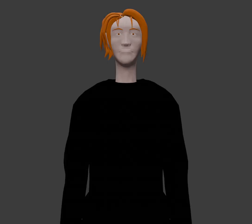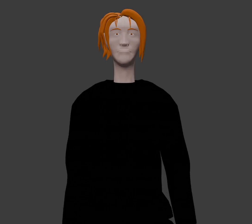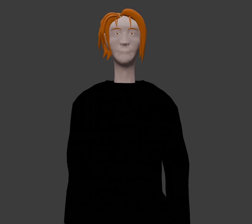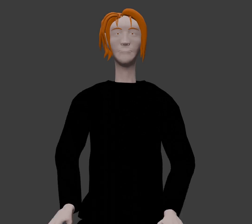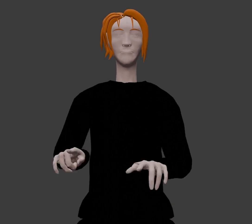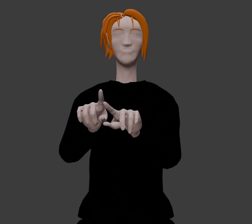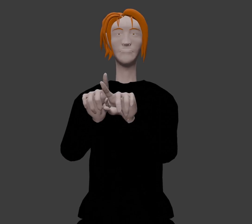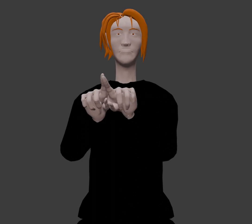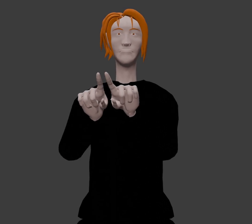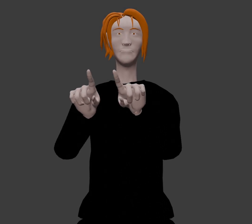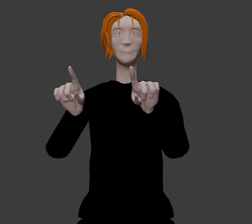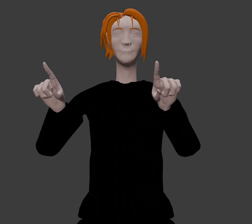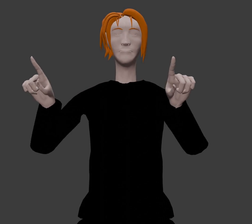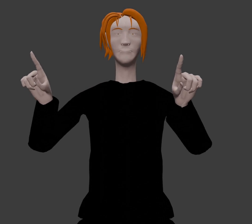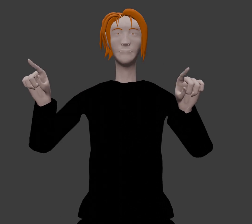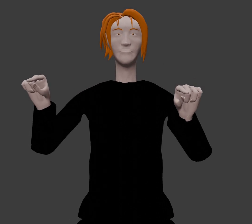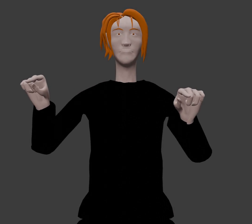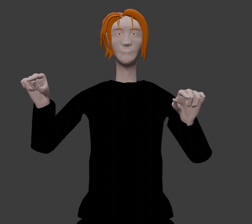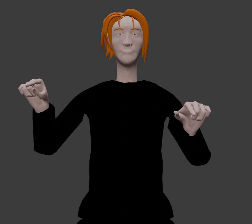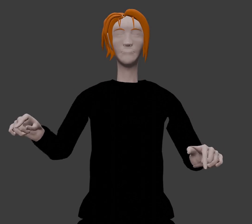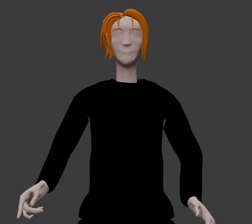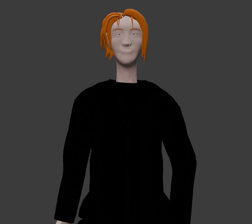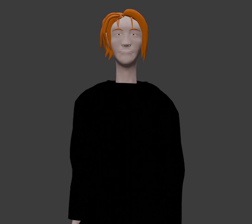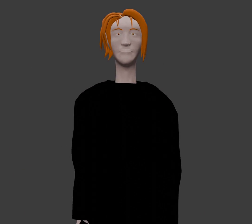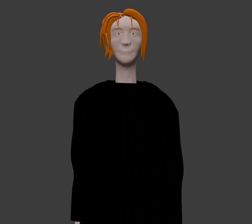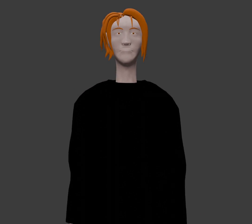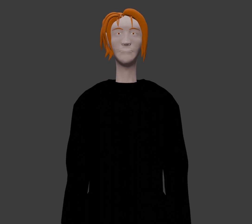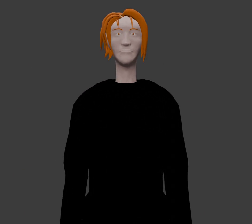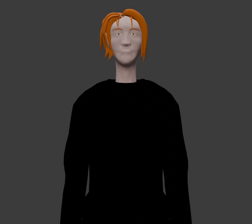Bar (Block)